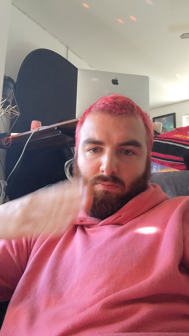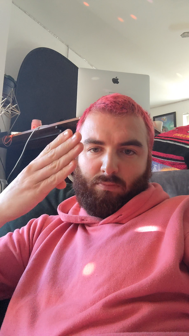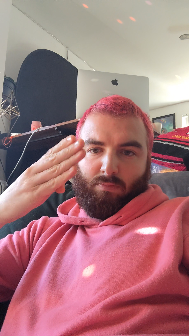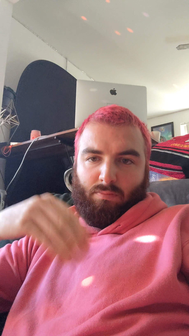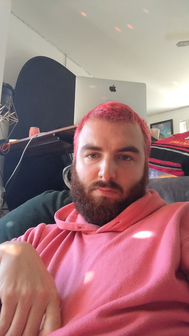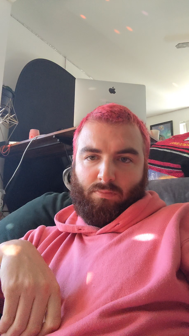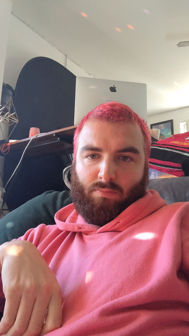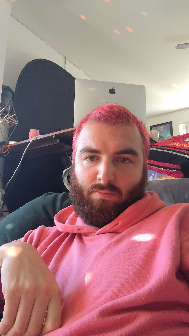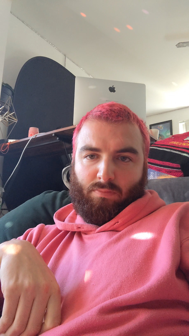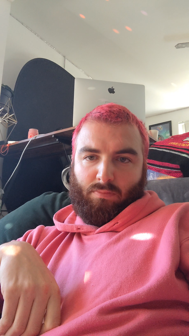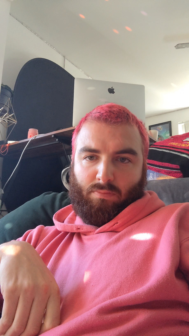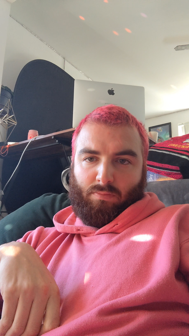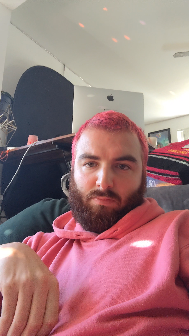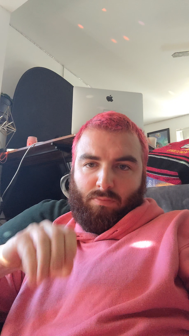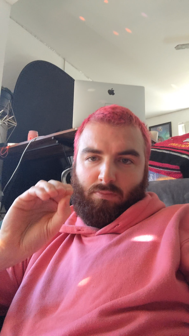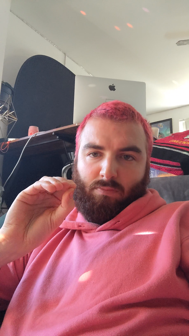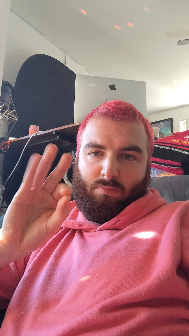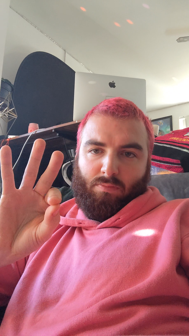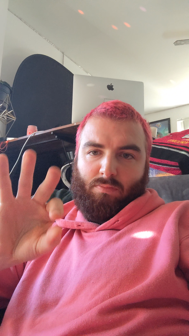of